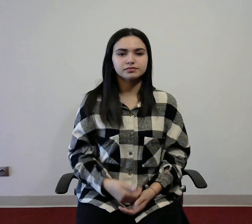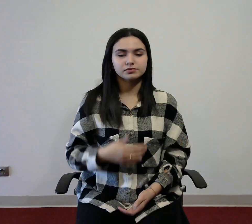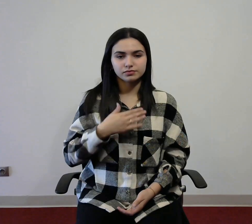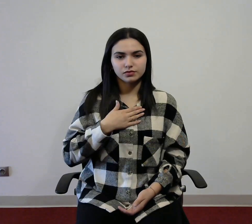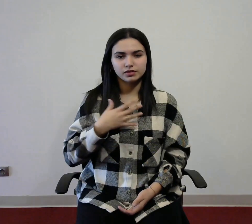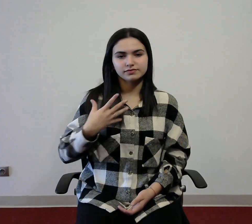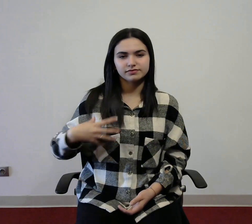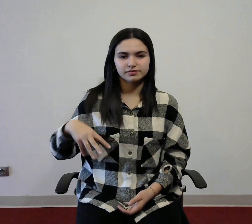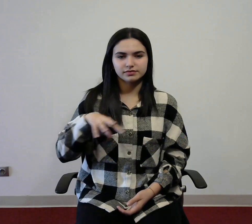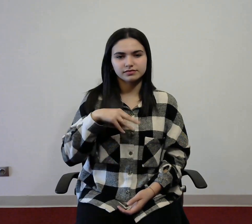biz